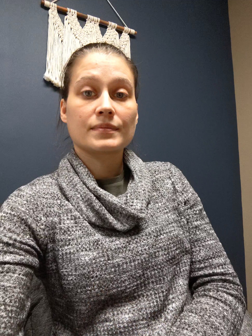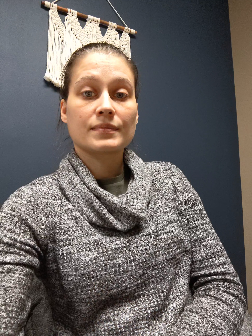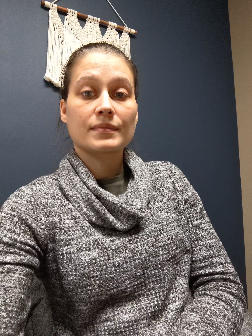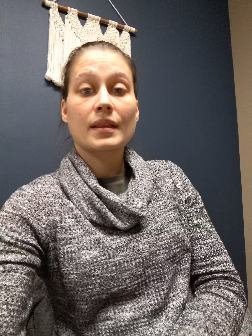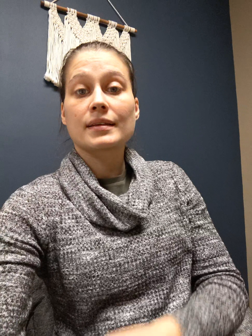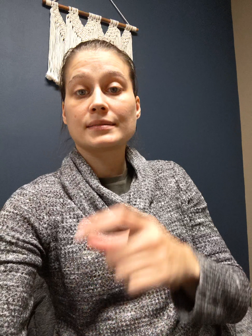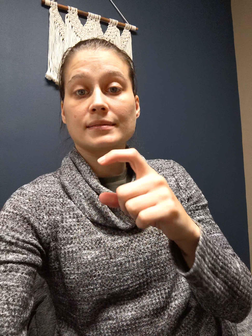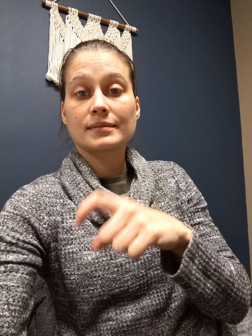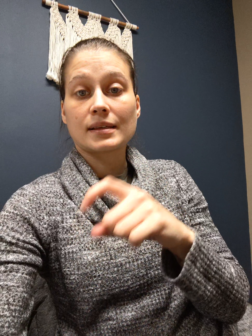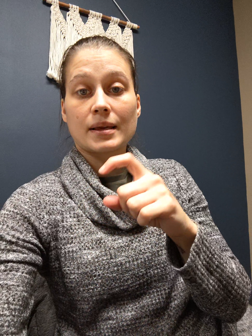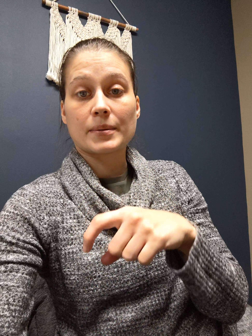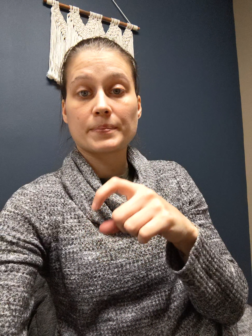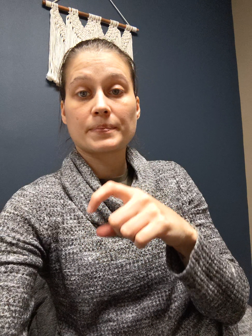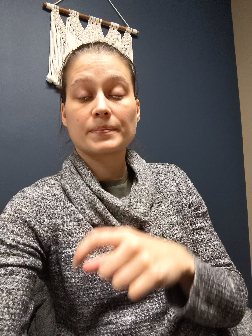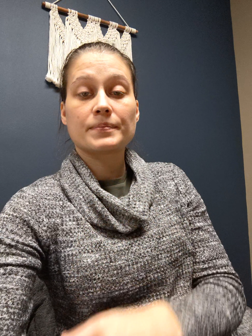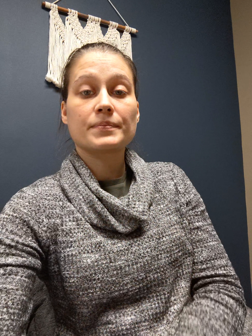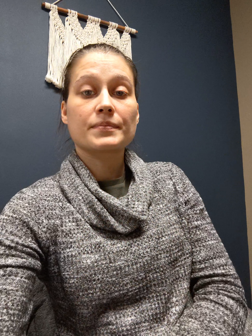time